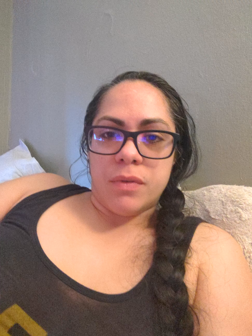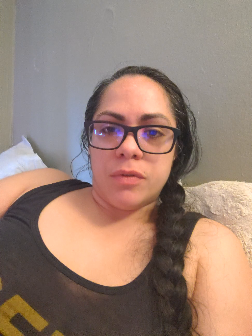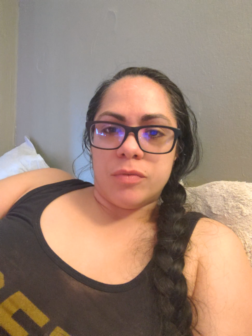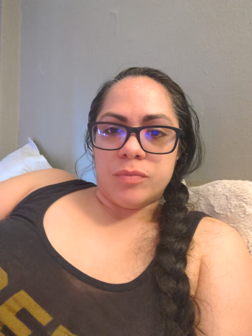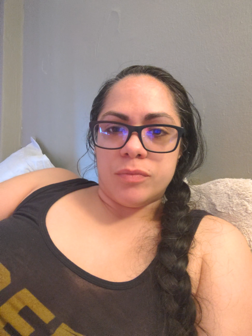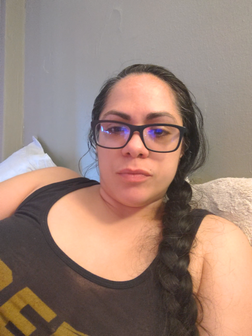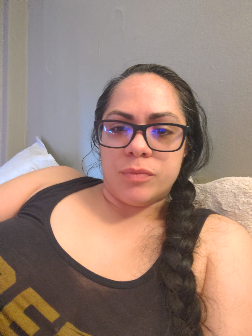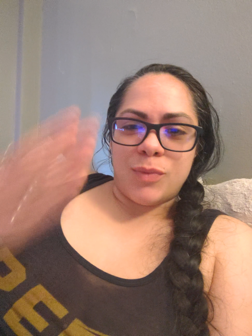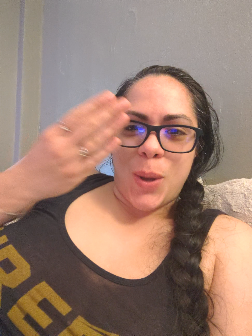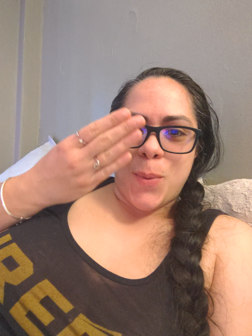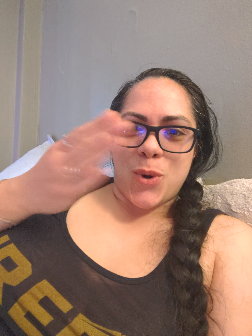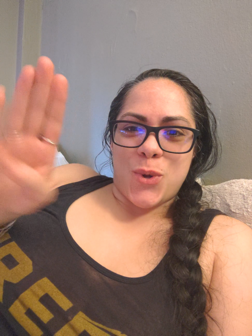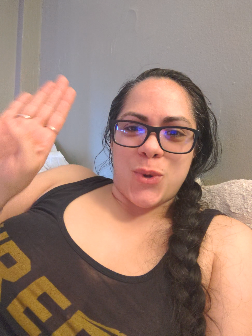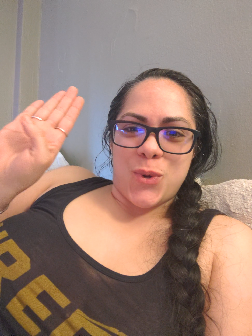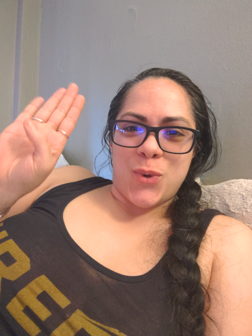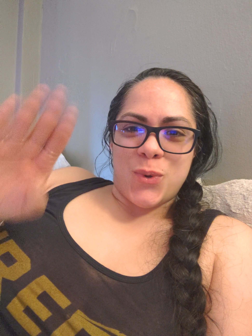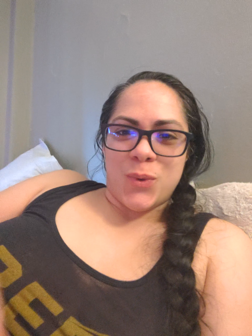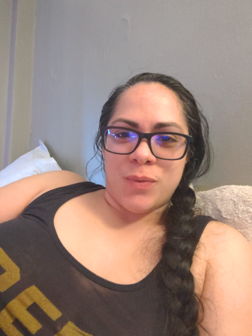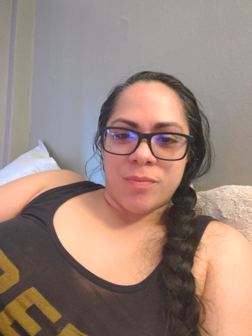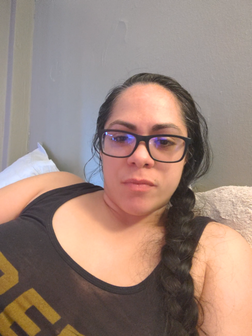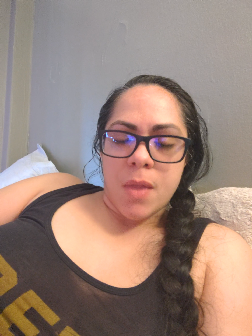blue